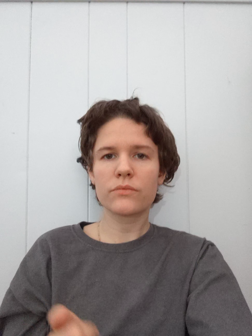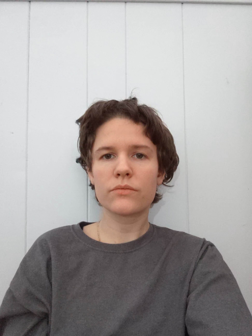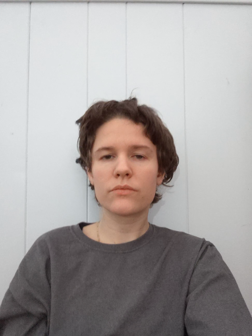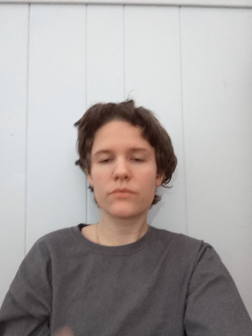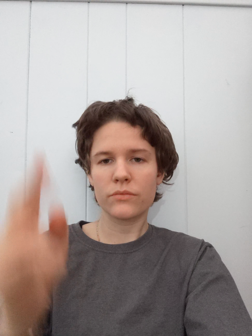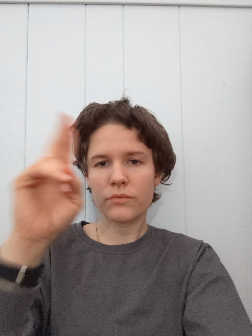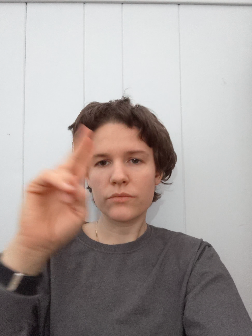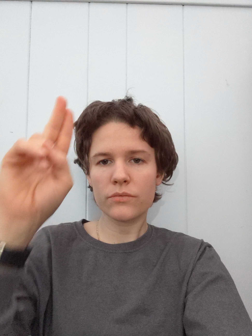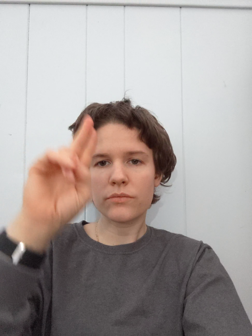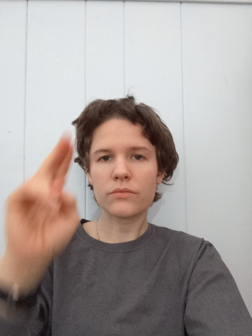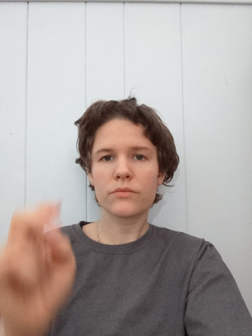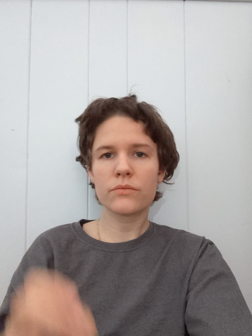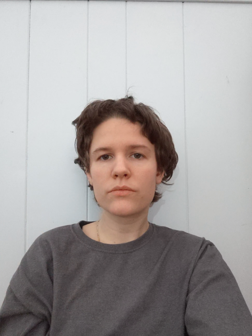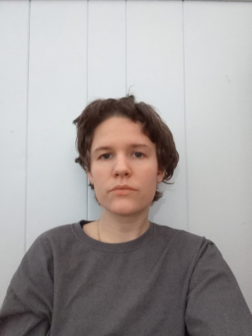uncle